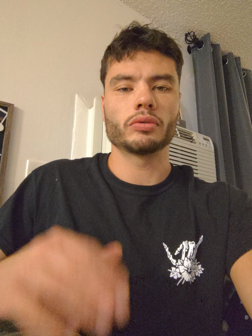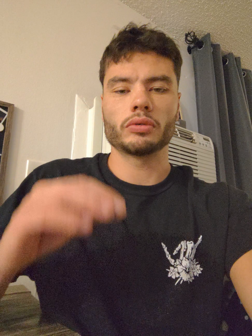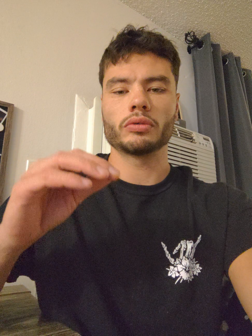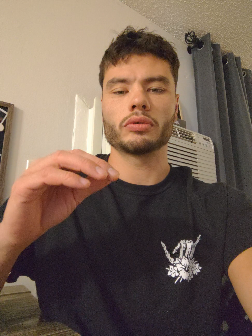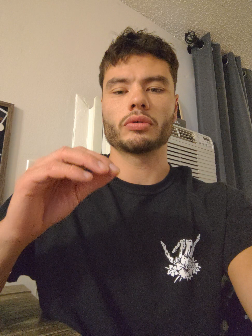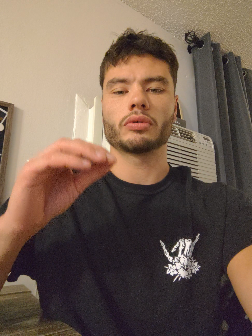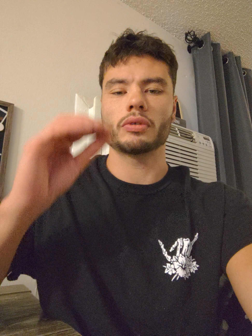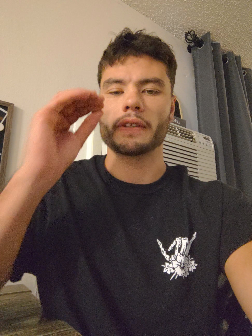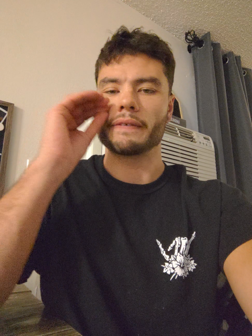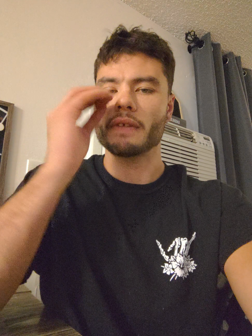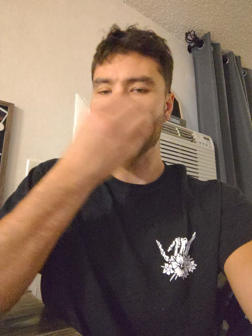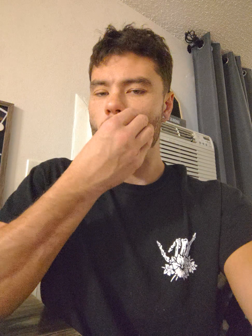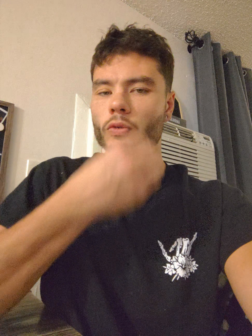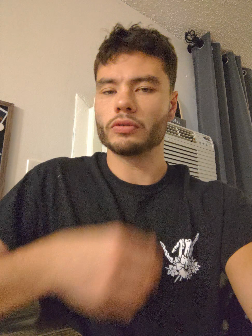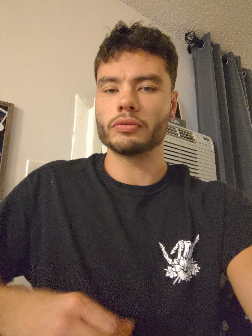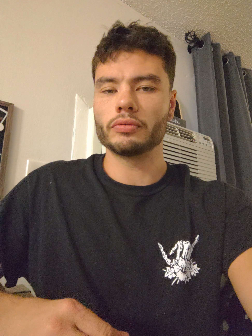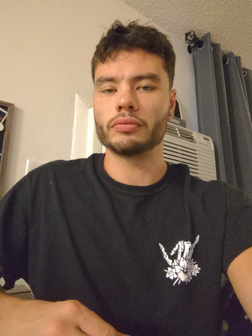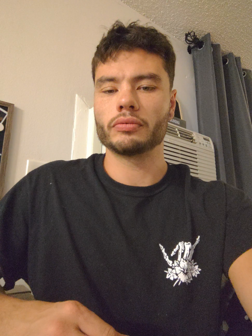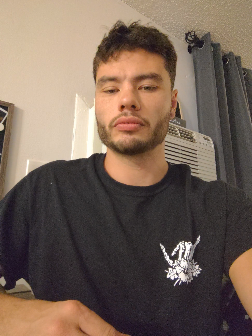flower